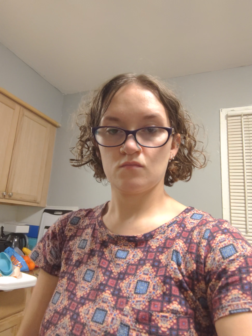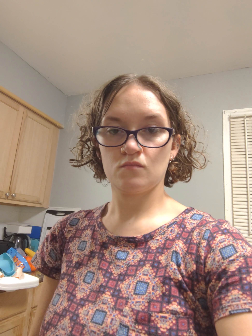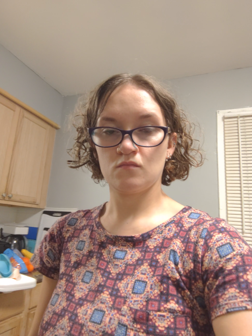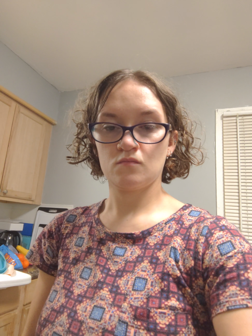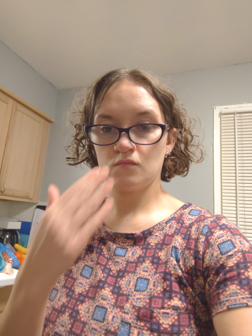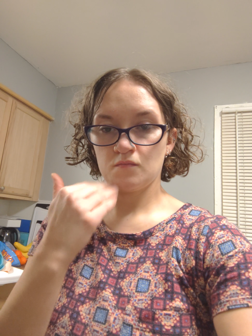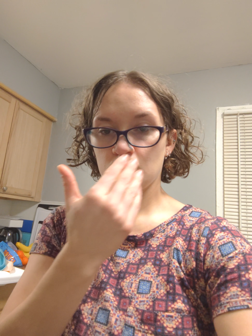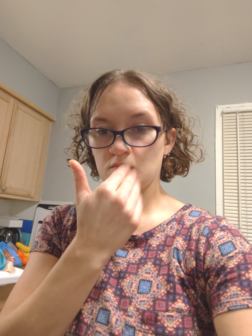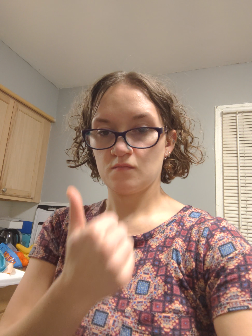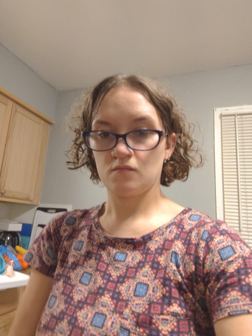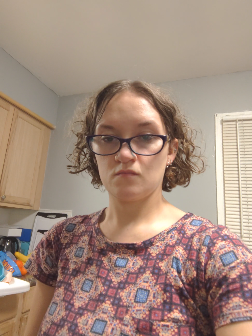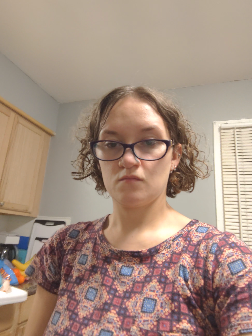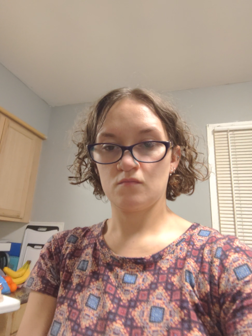napkin